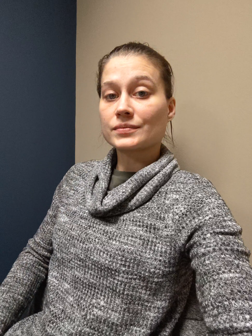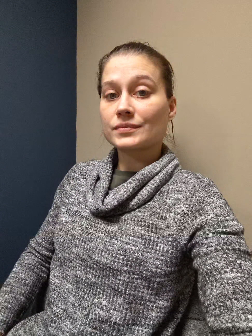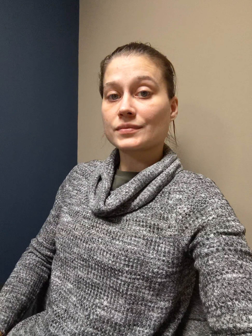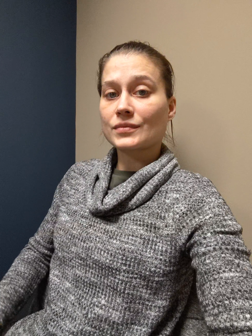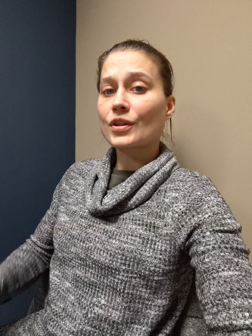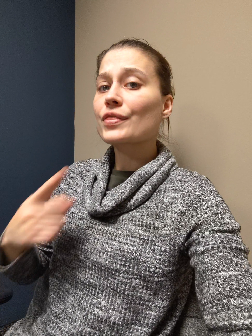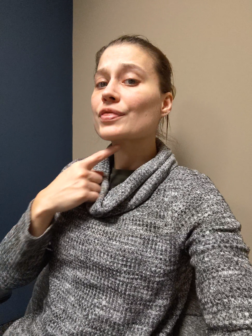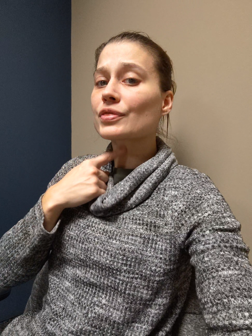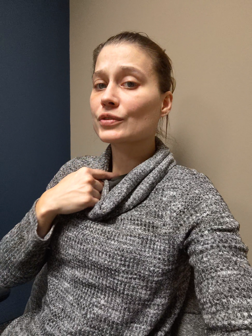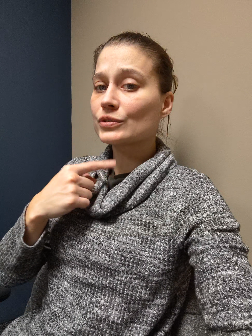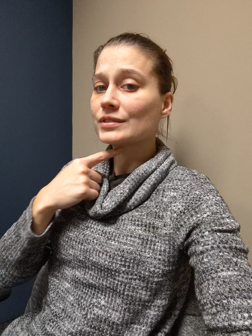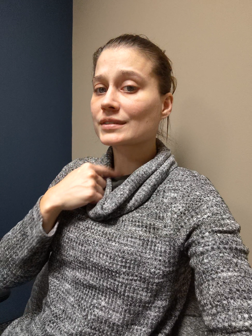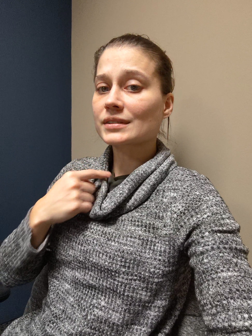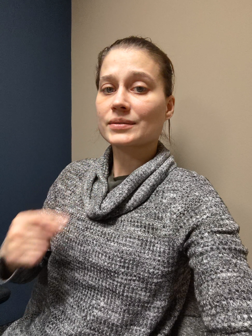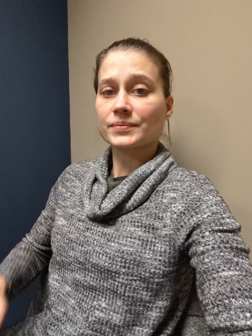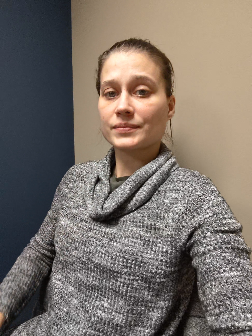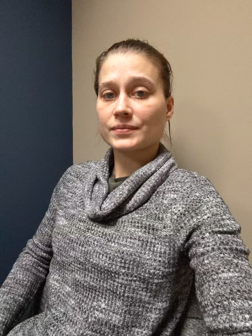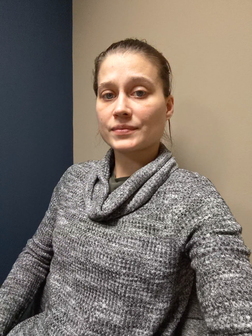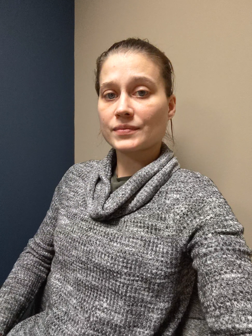thirsty